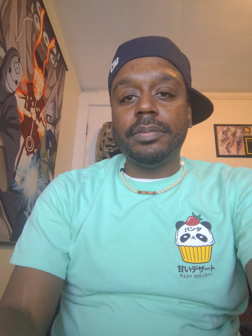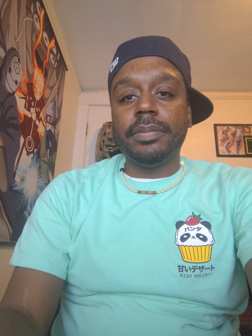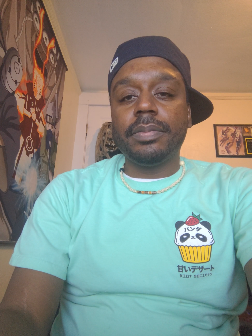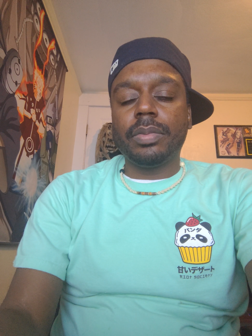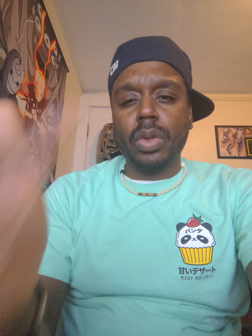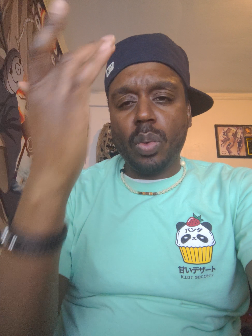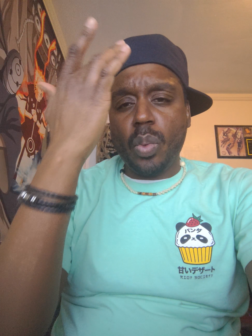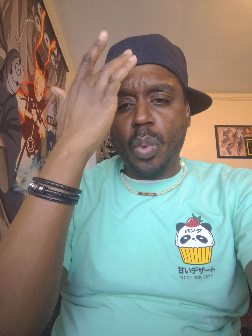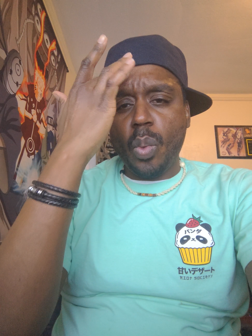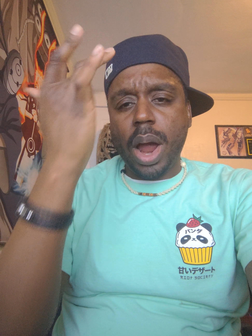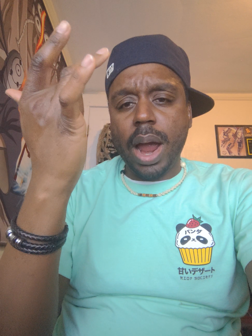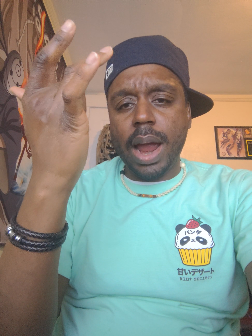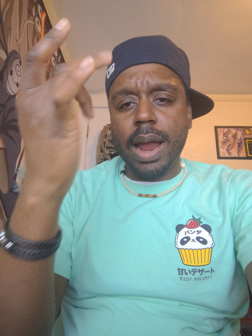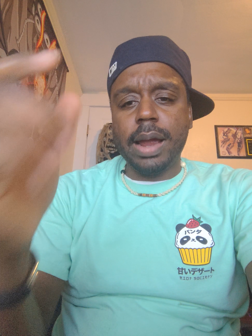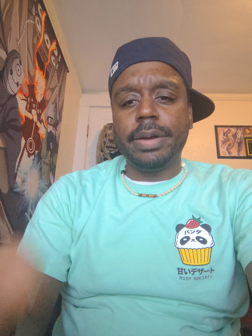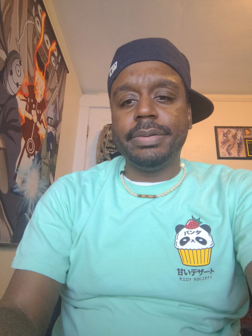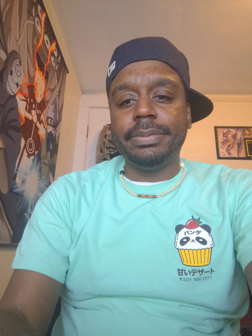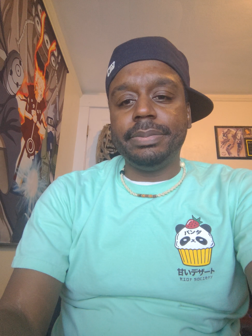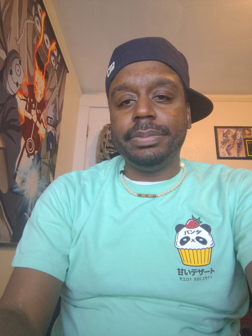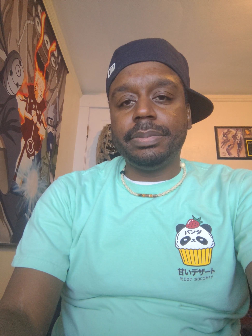why